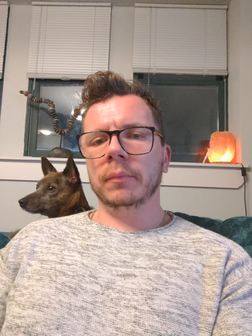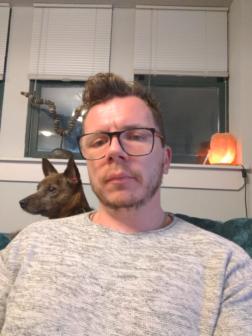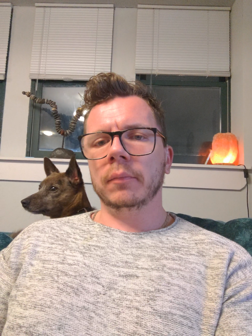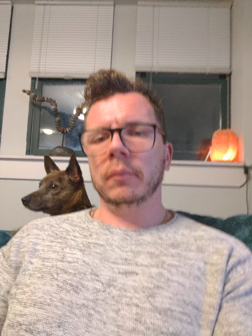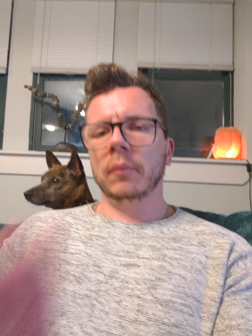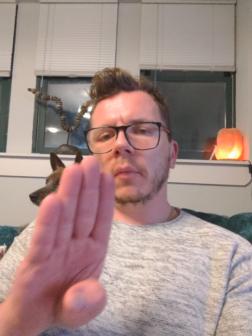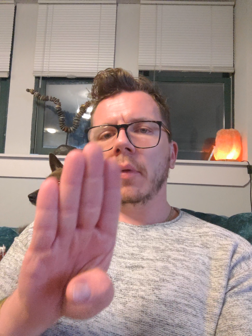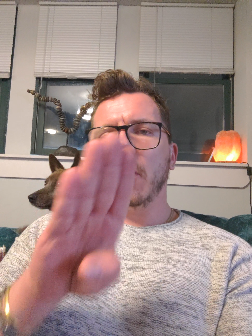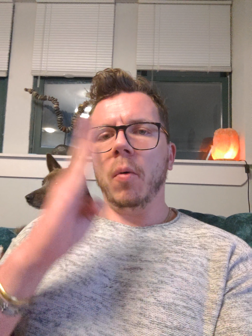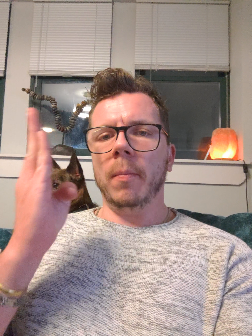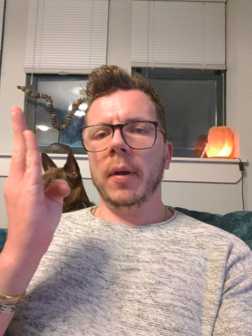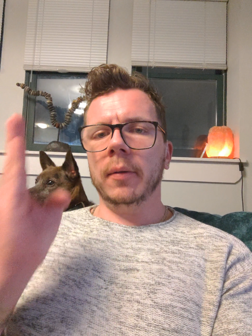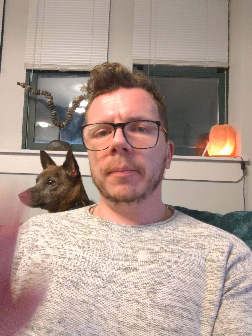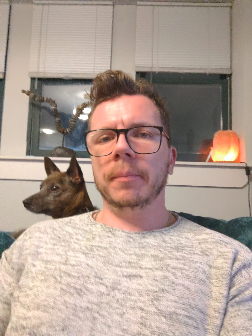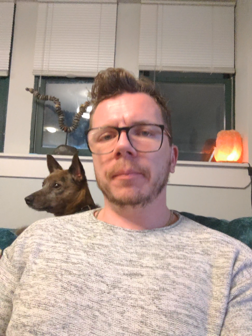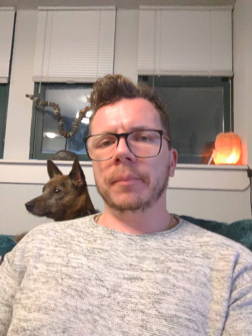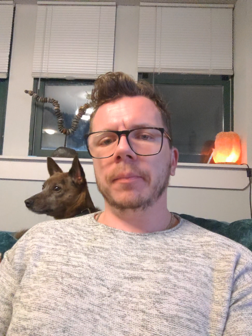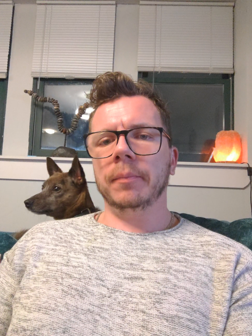open